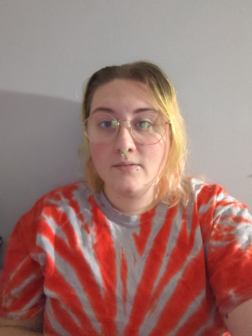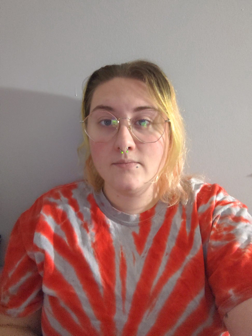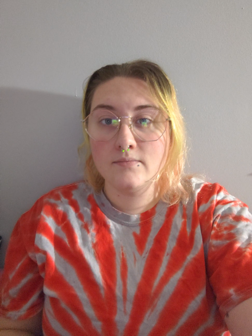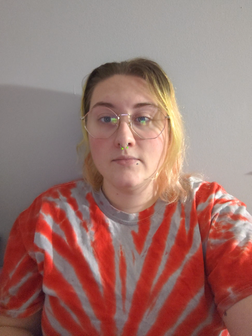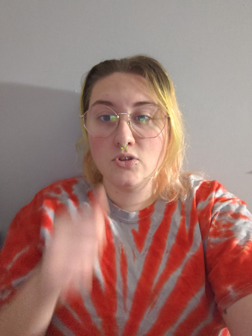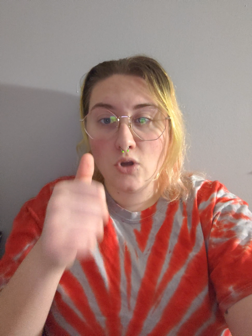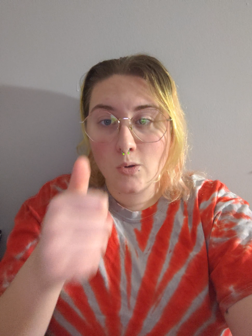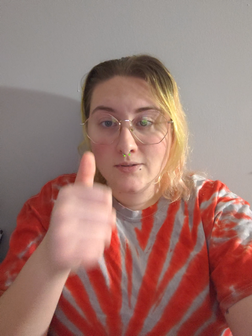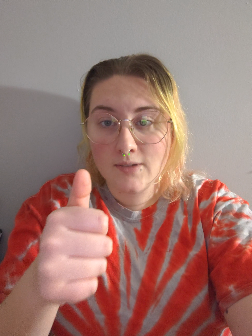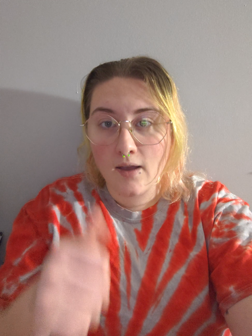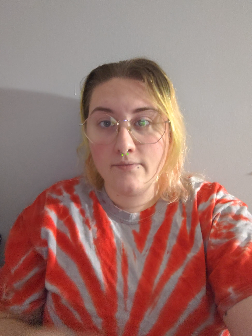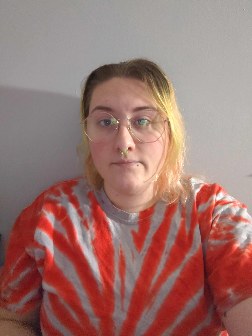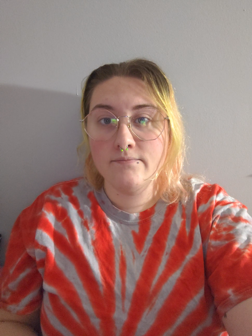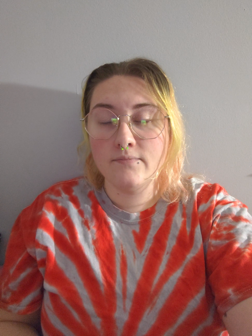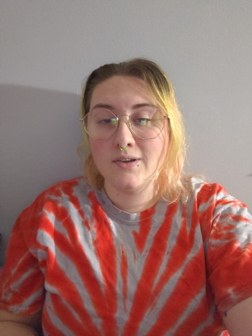yourself